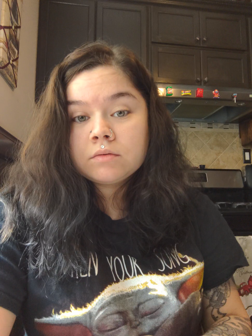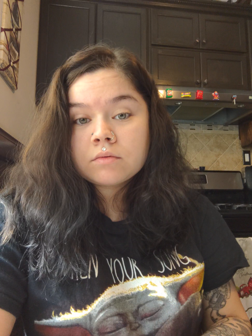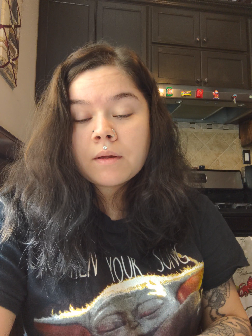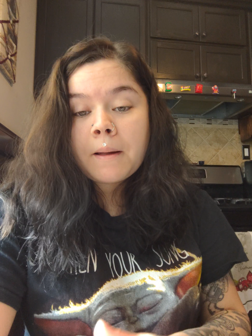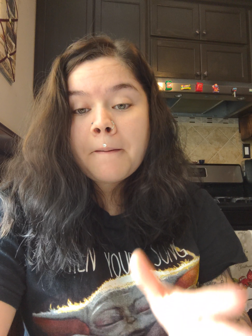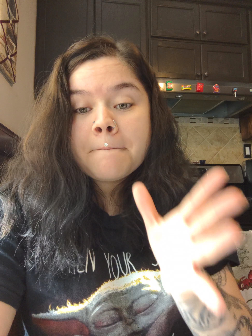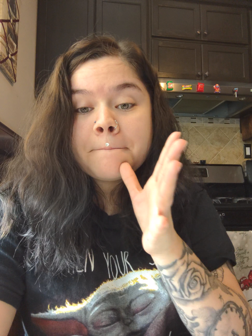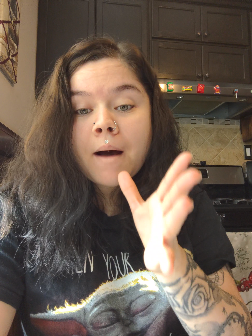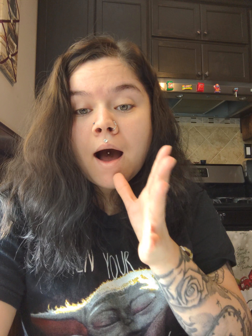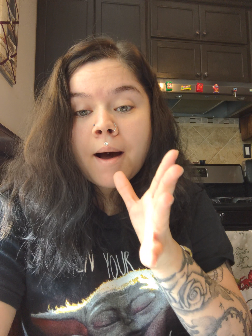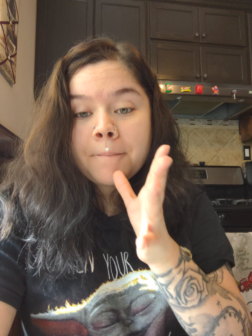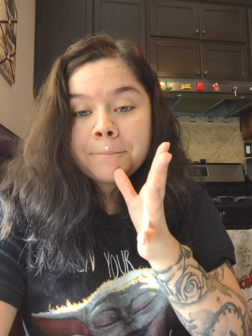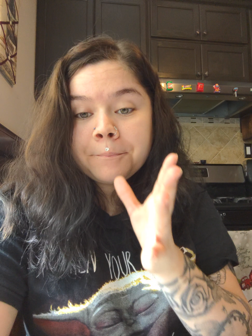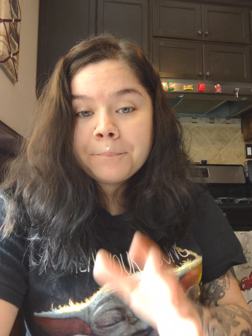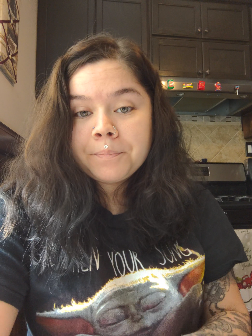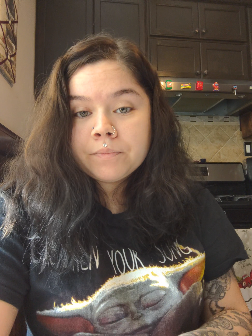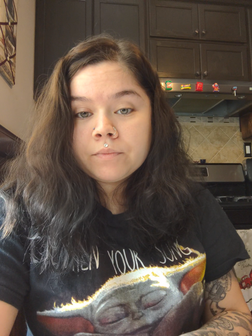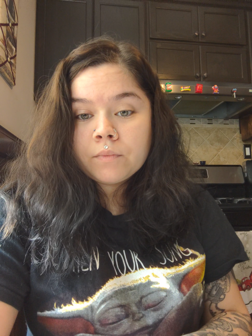mom